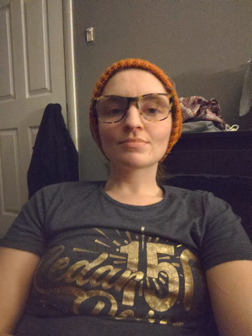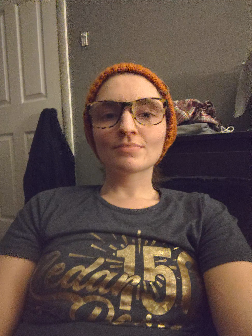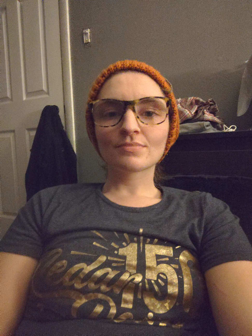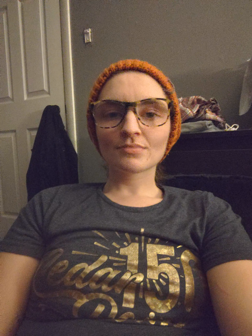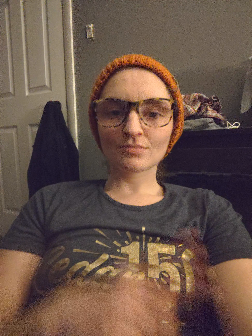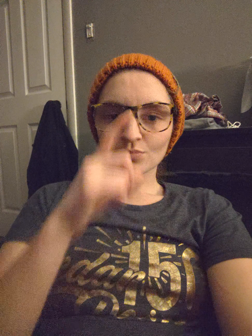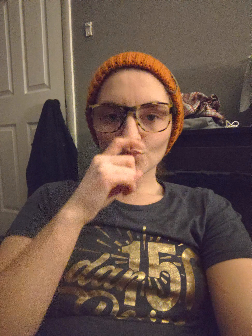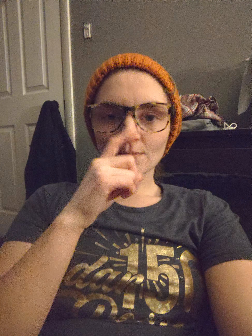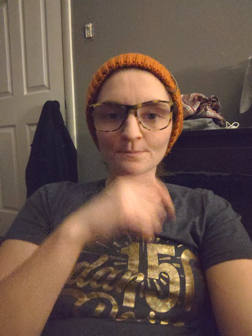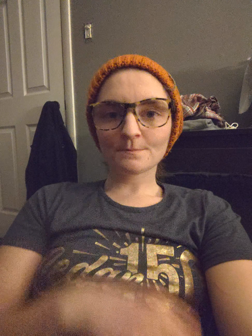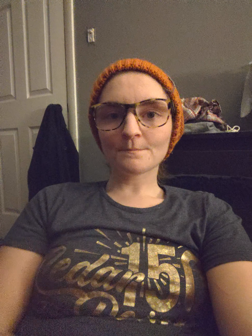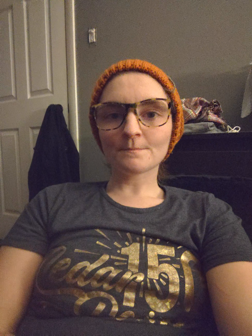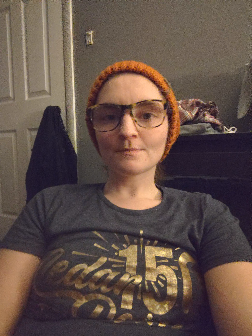doll